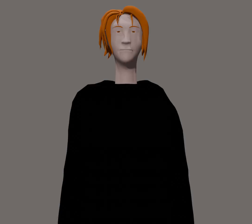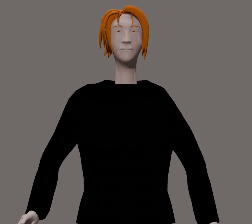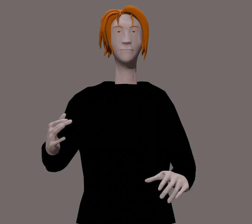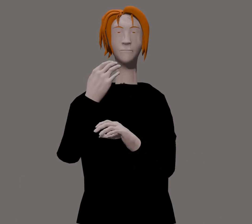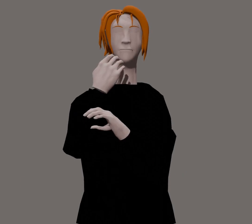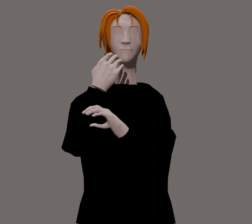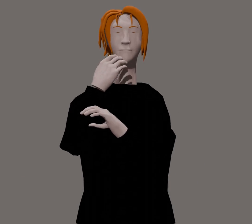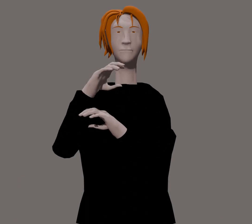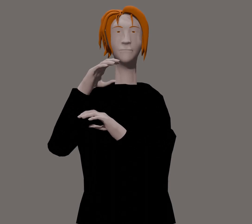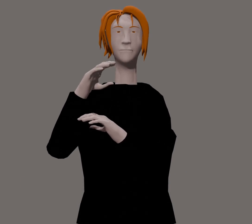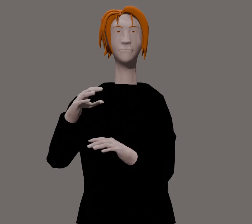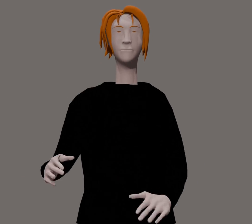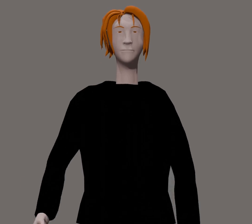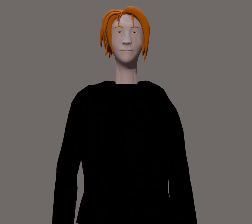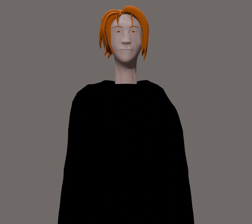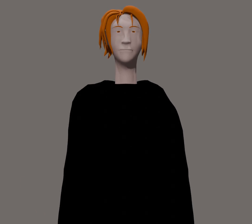Compel 2H